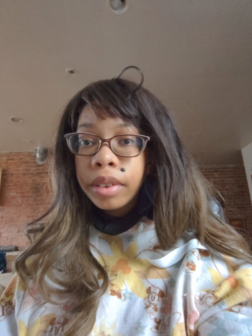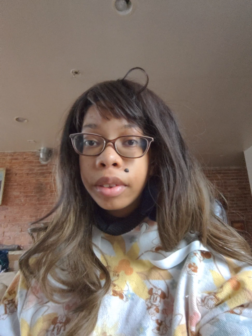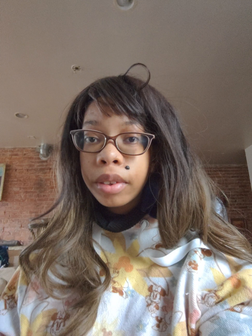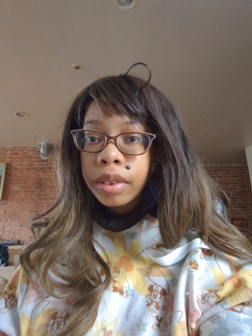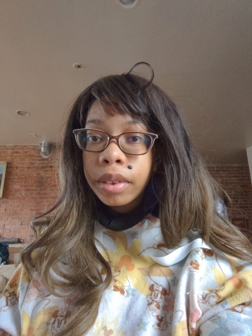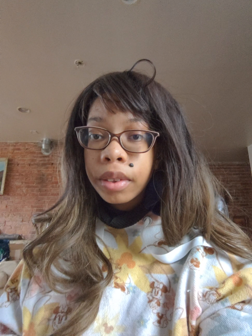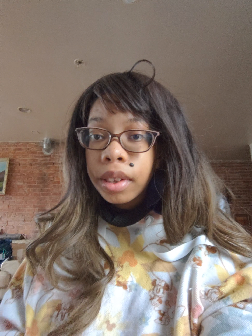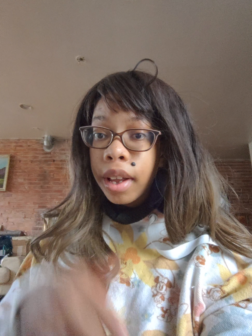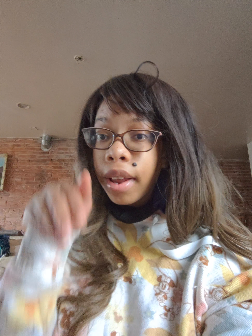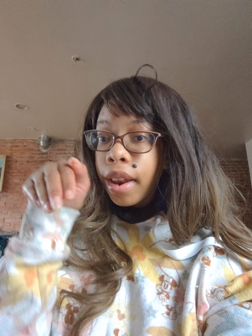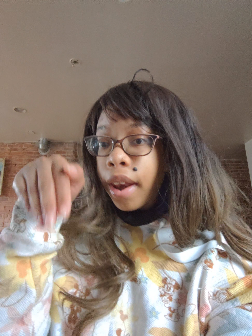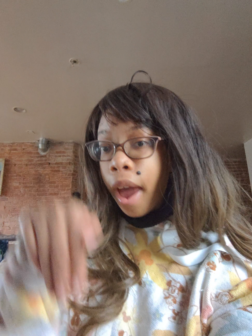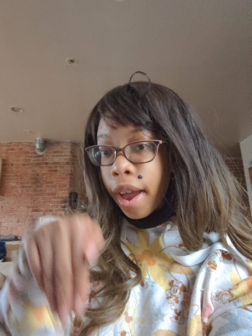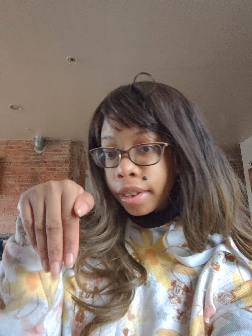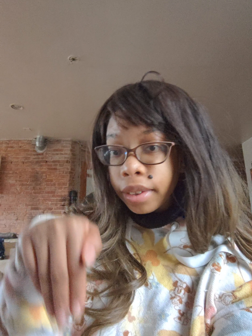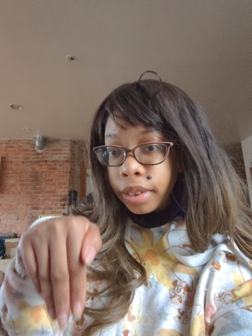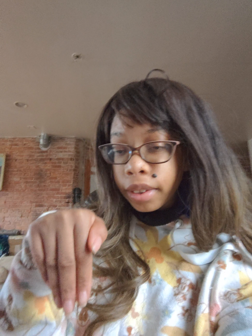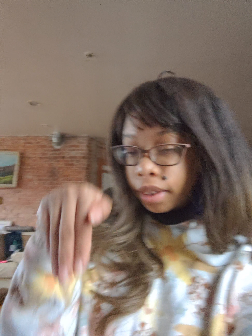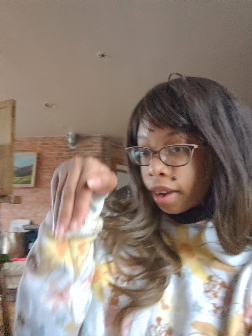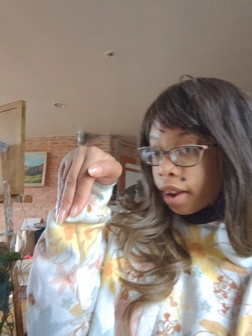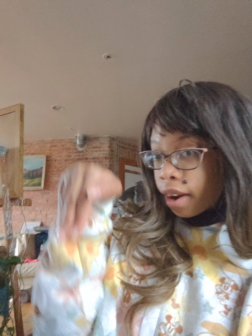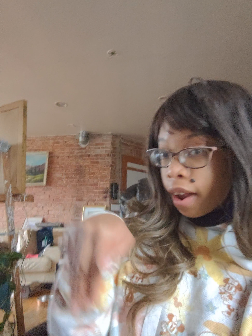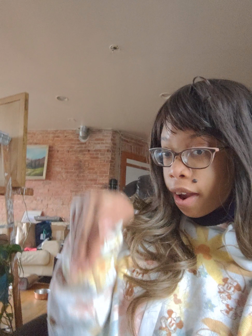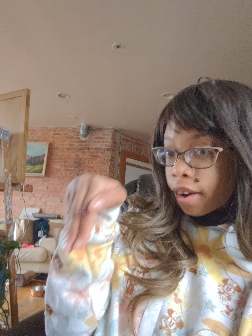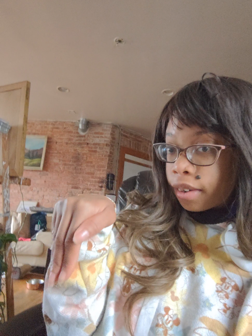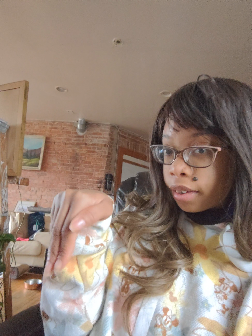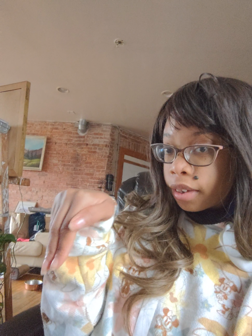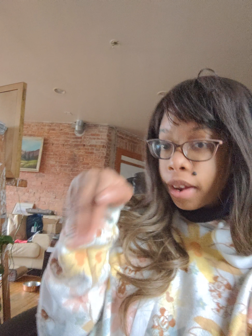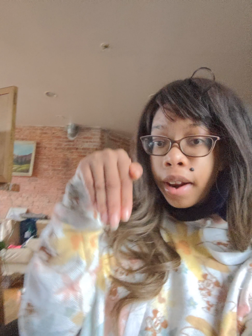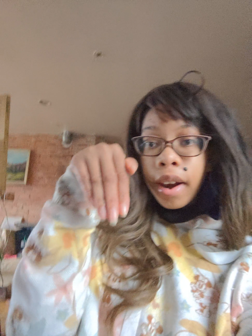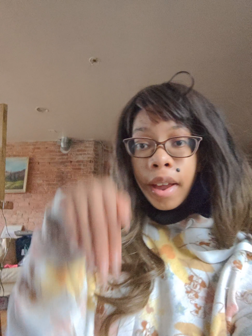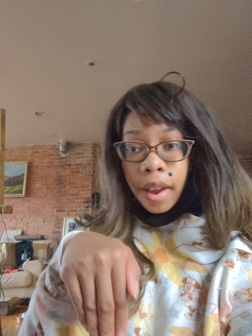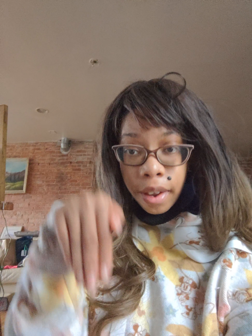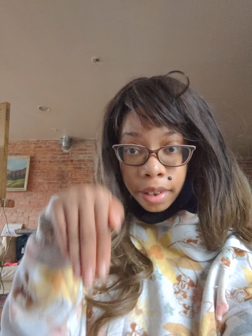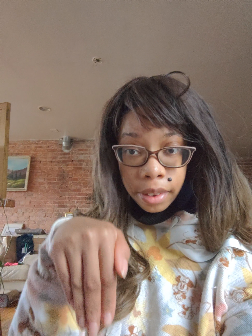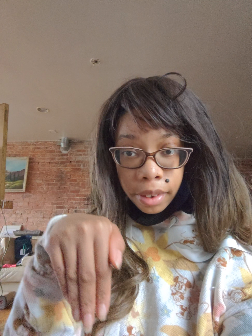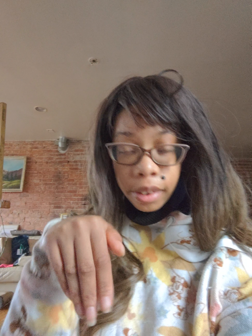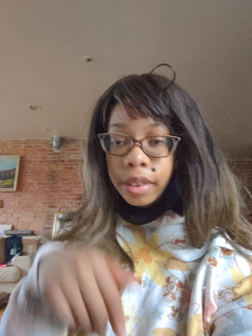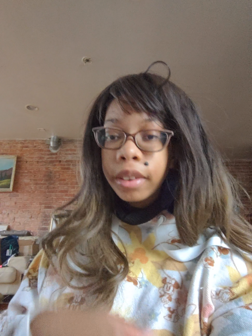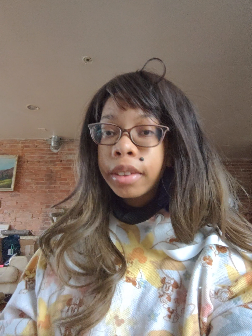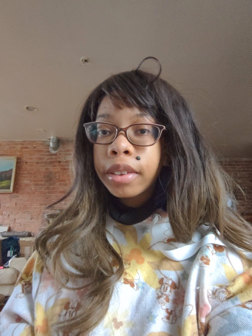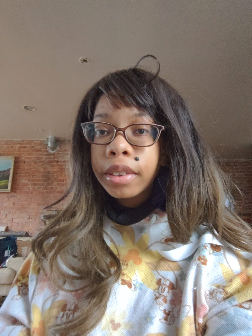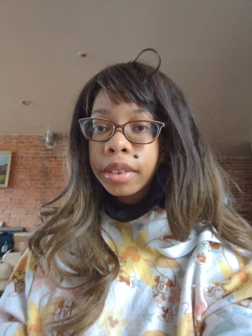night